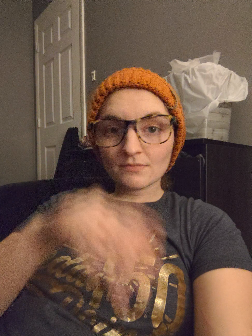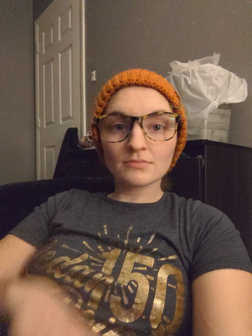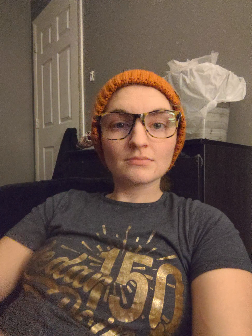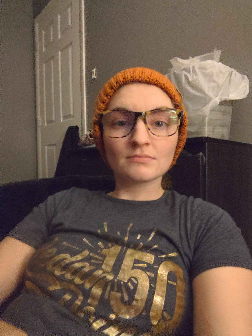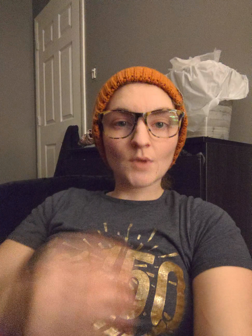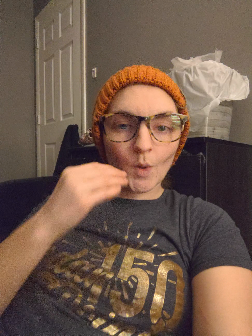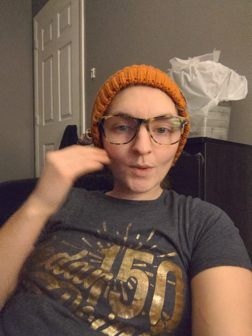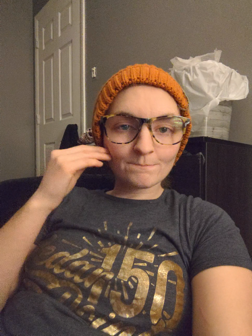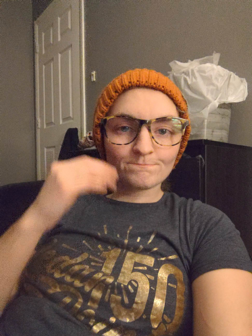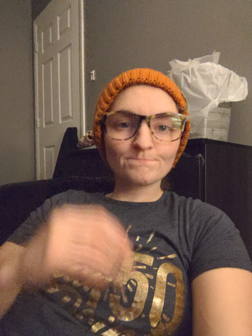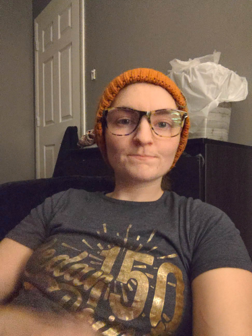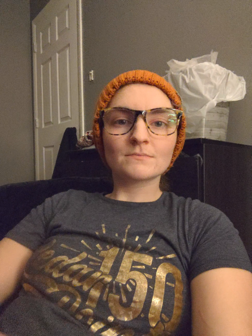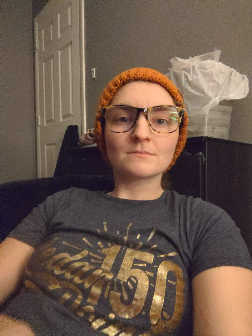home